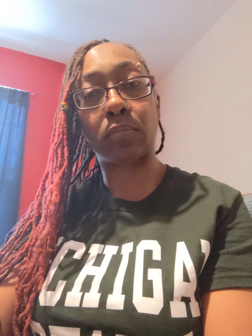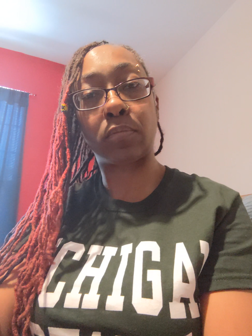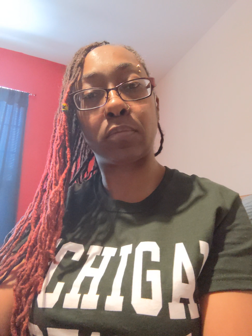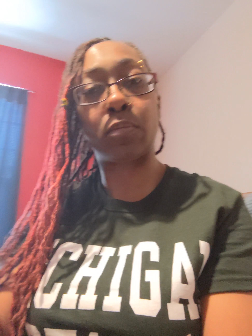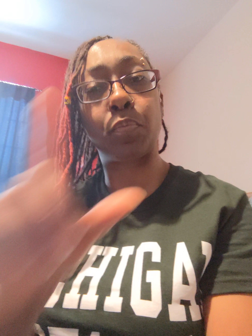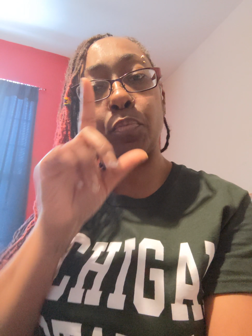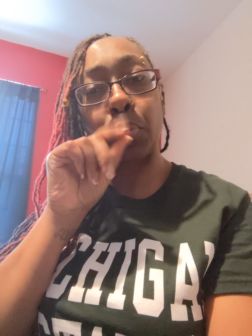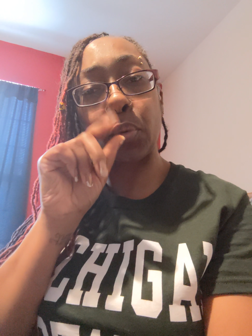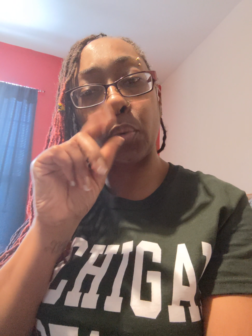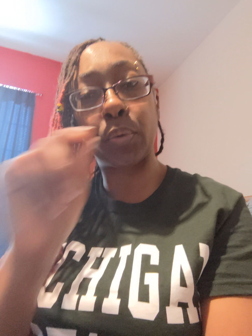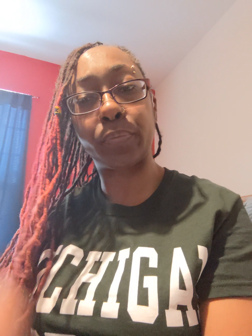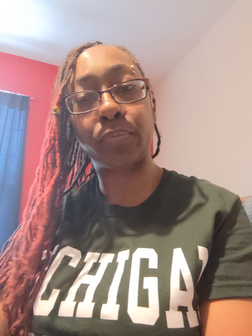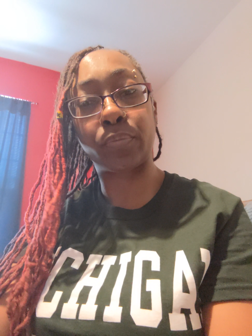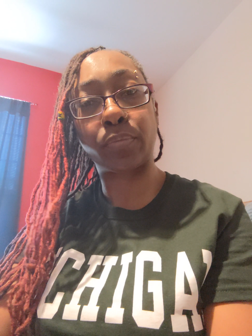bird